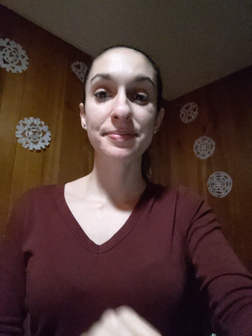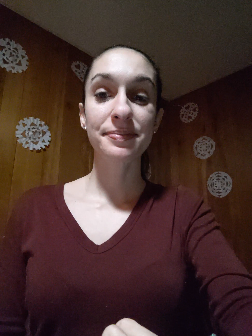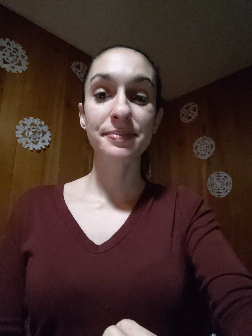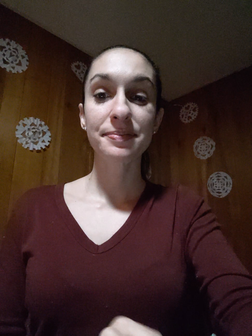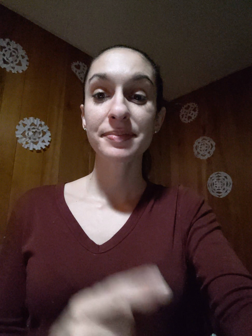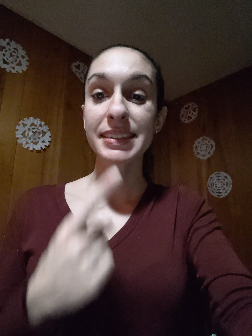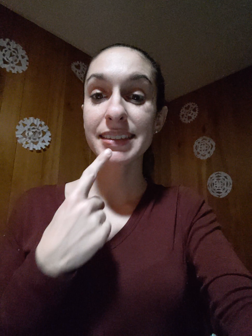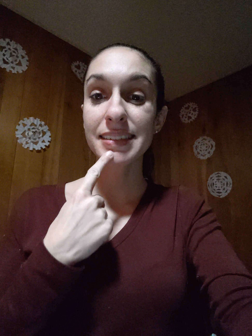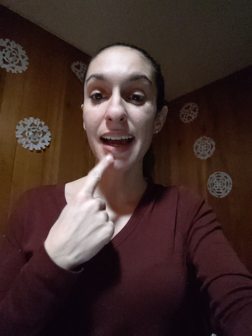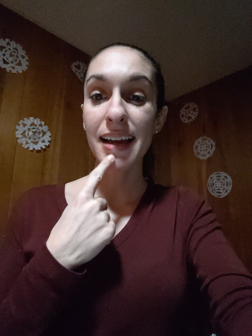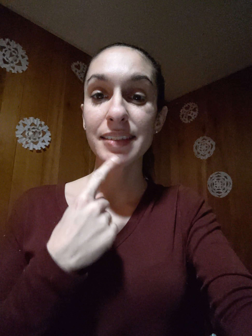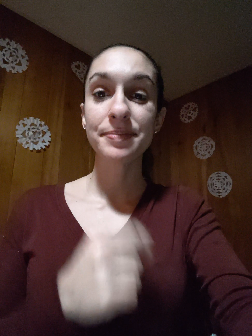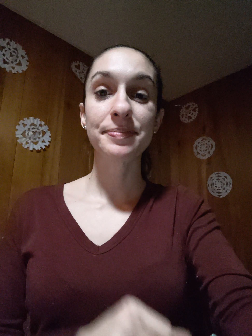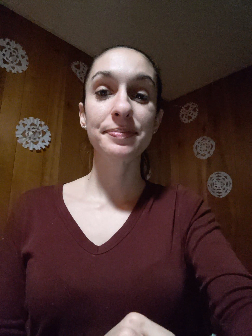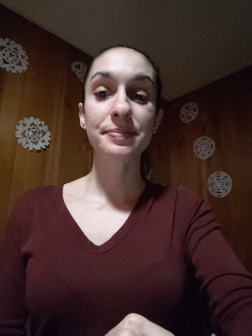say